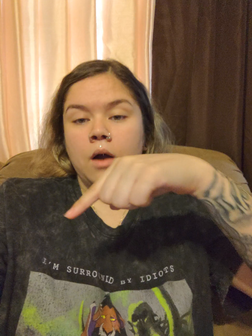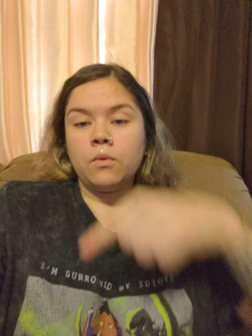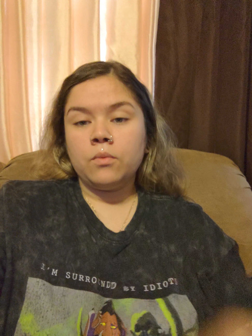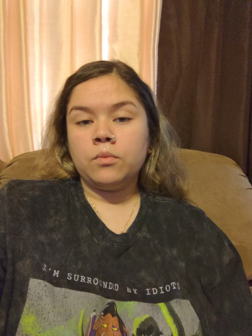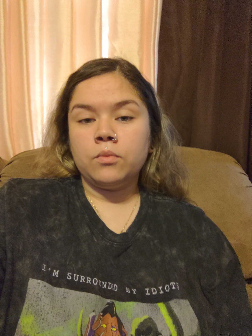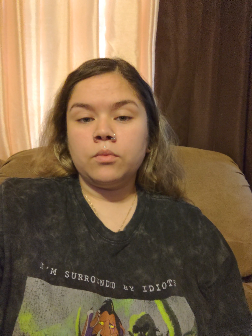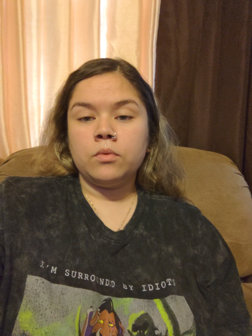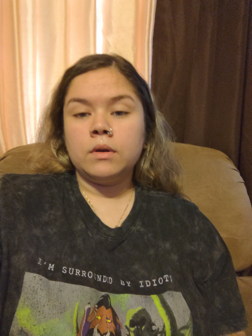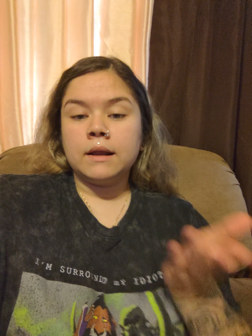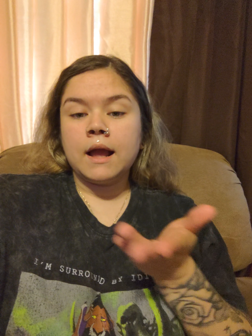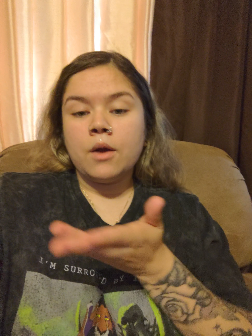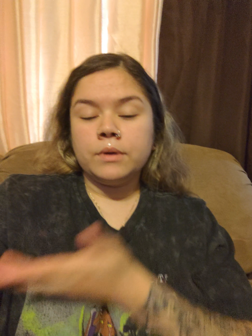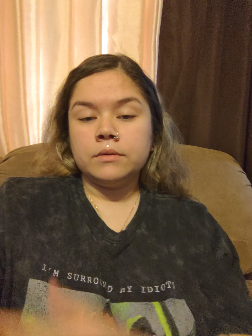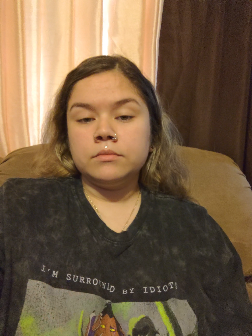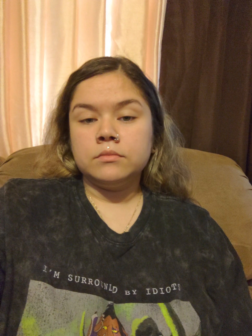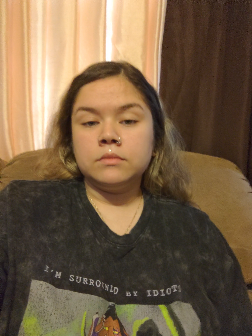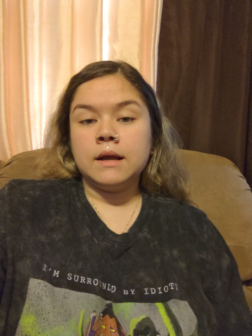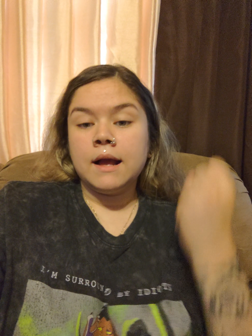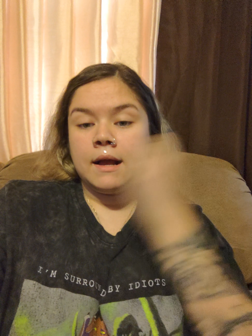carry